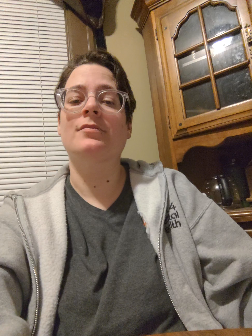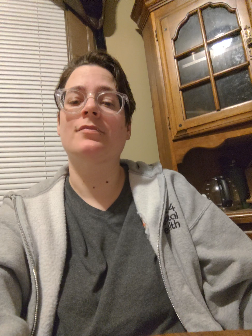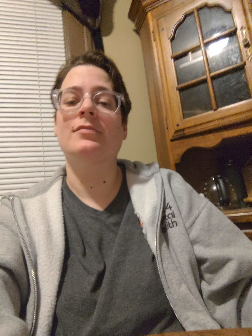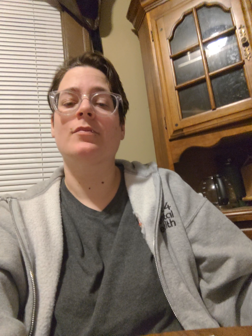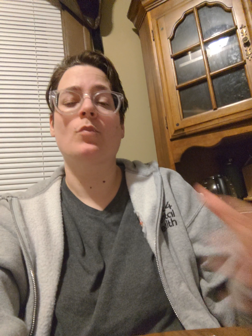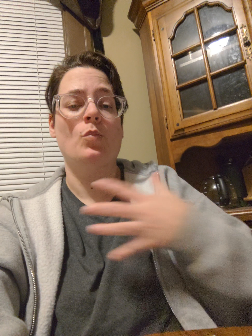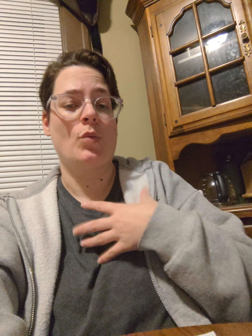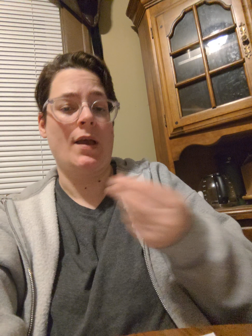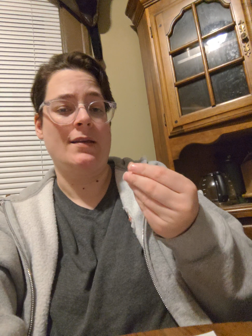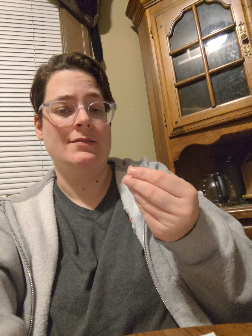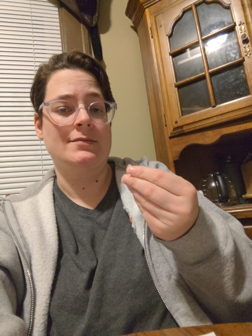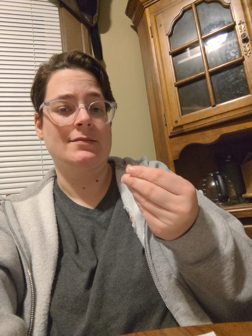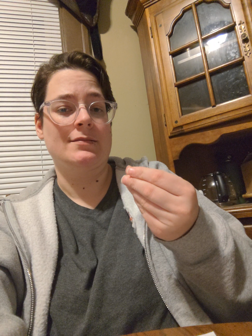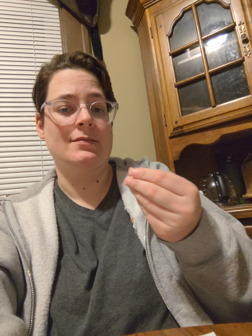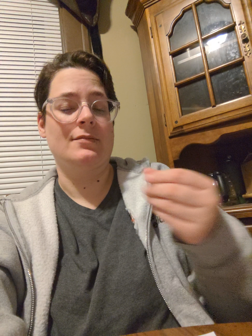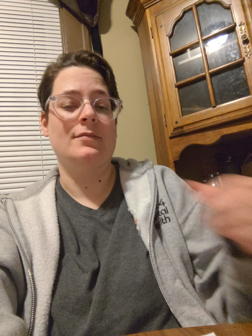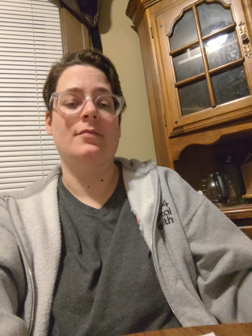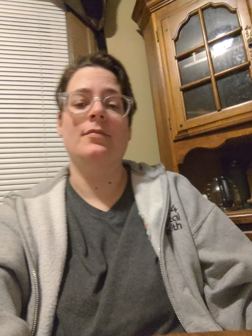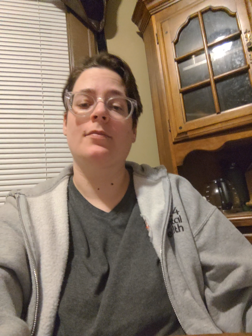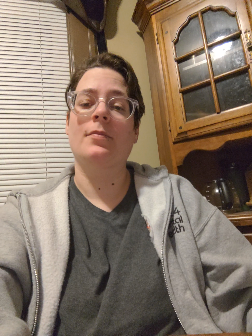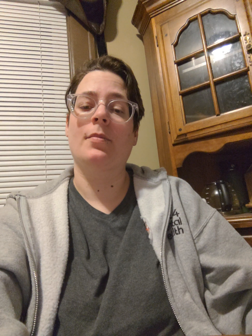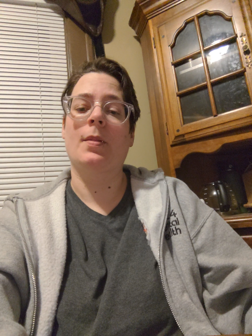white